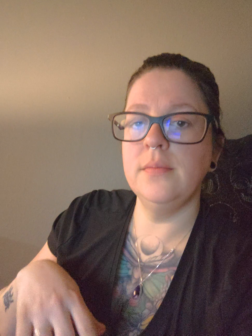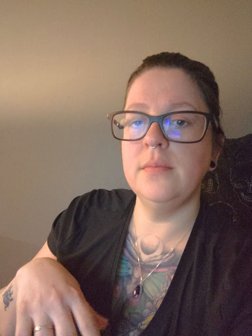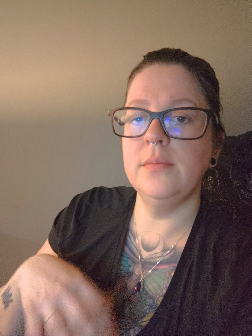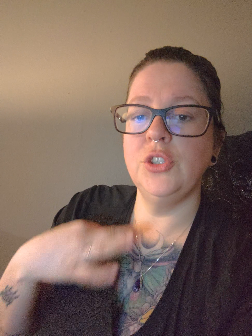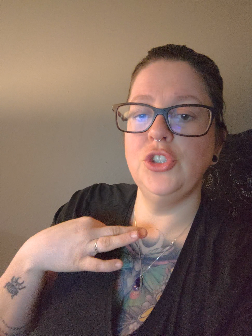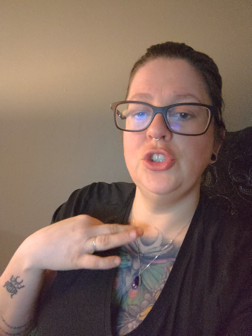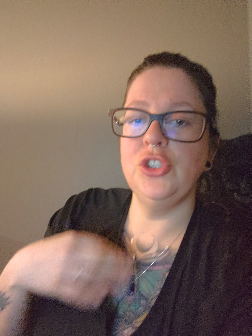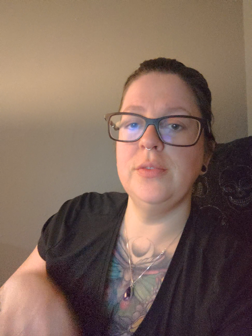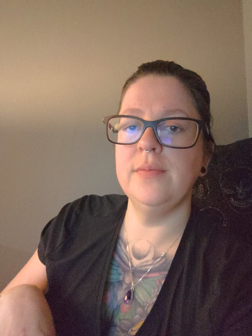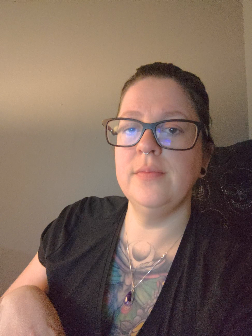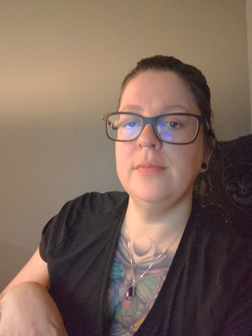shirt